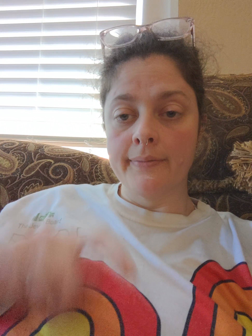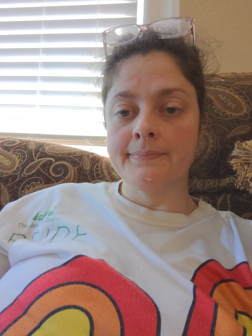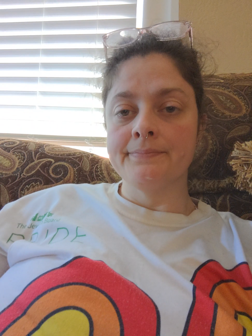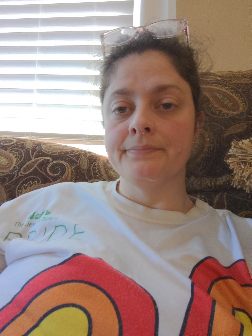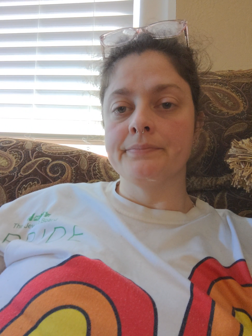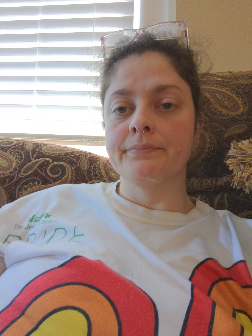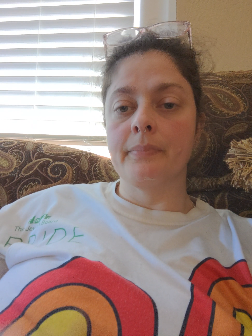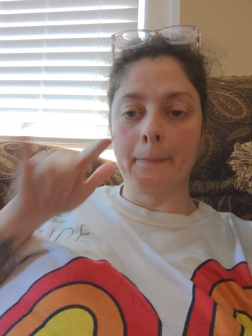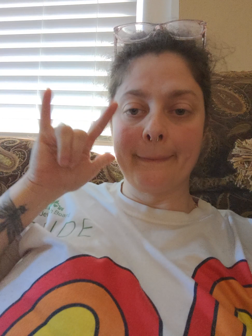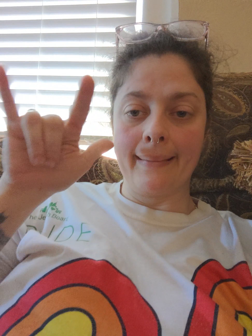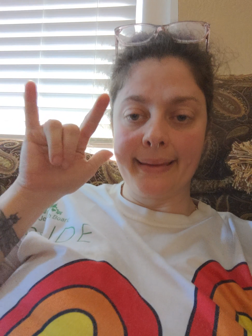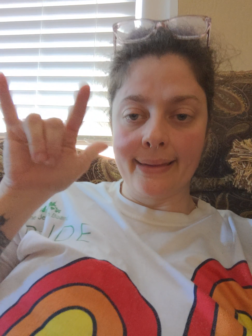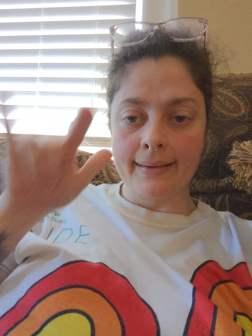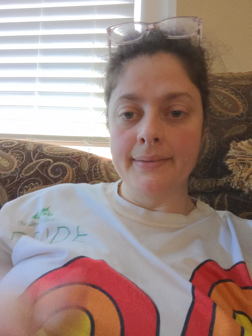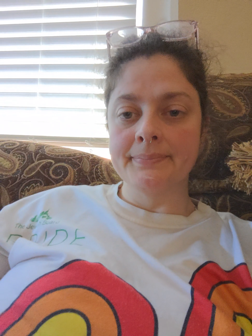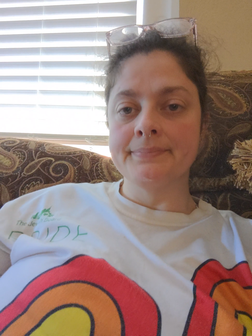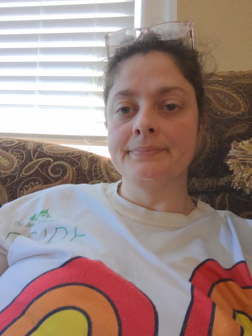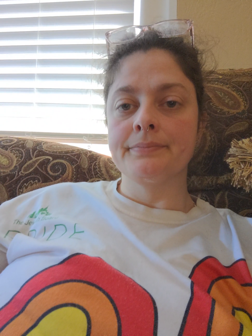airplane